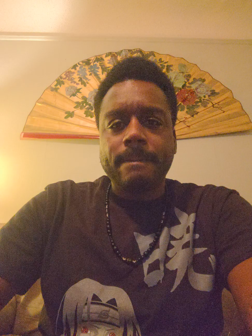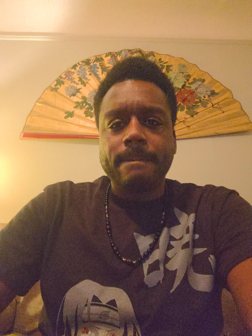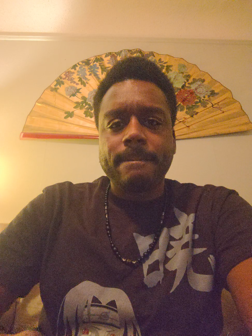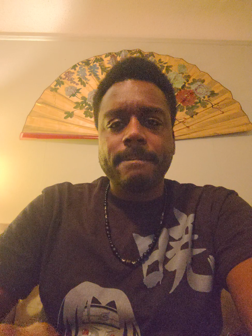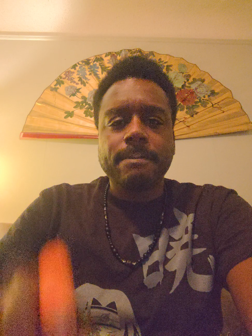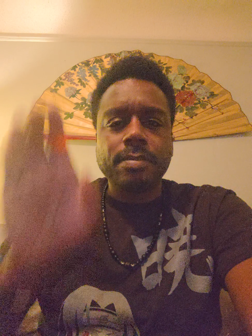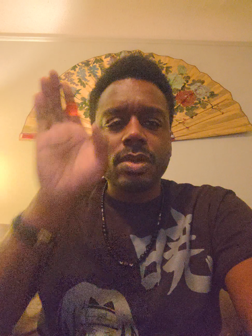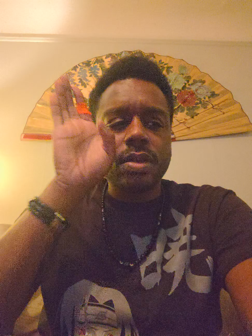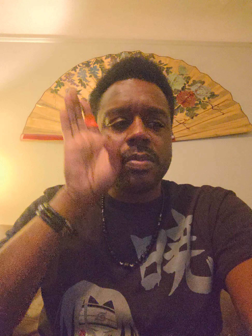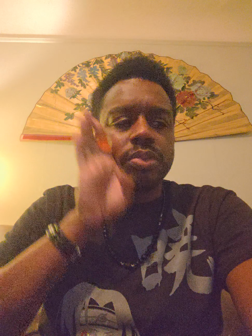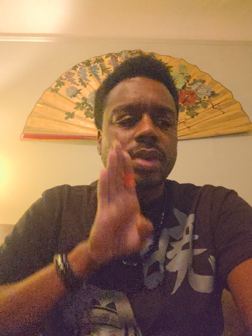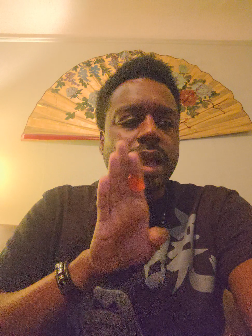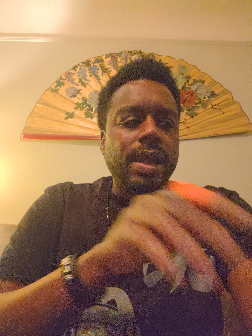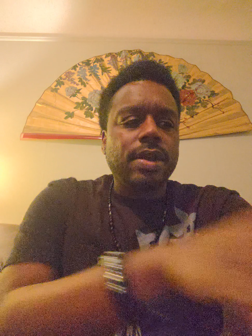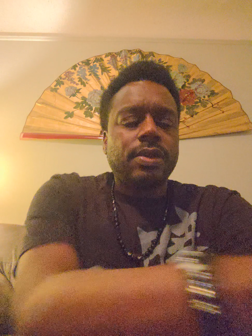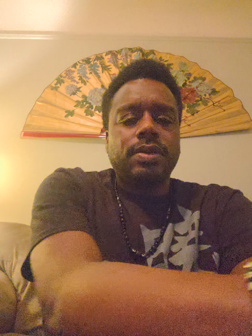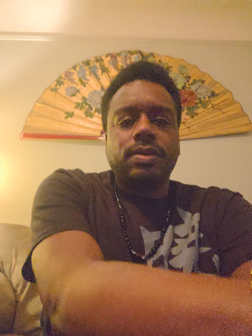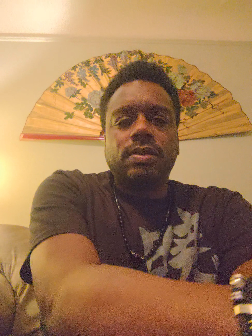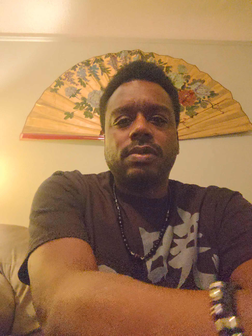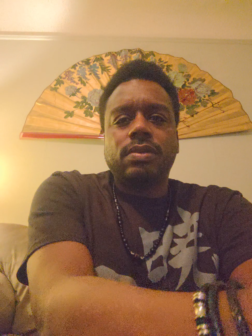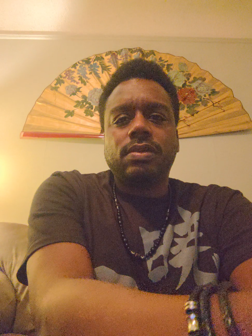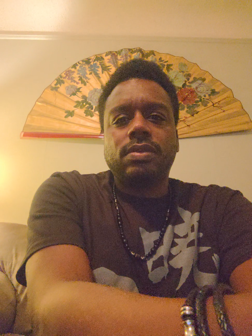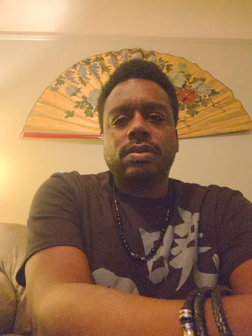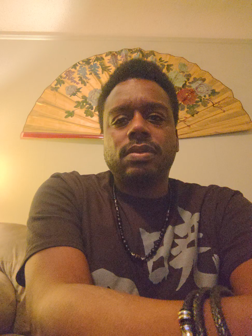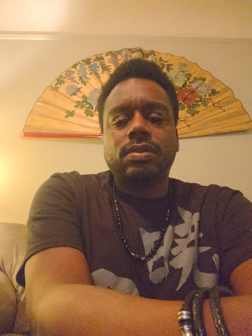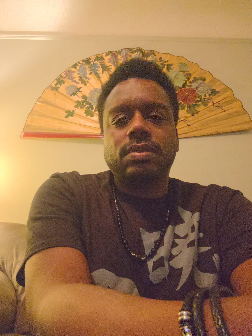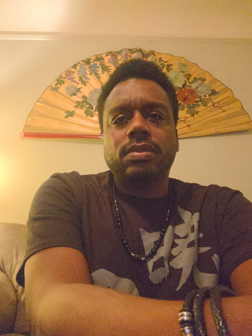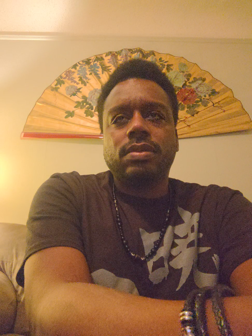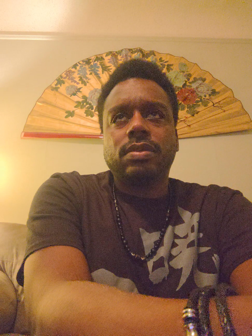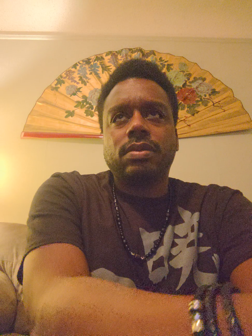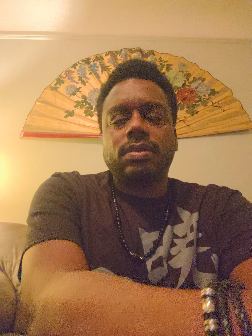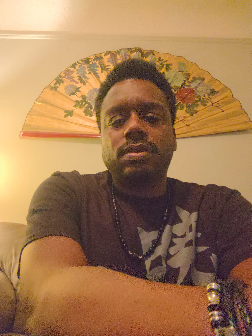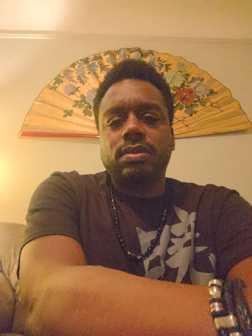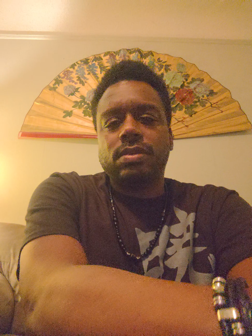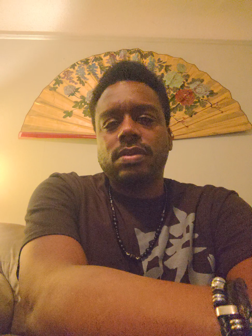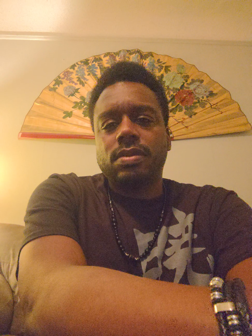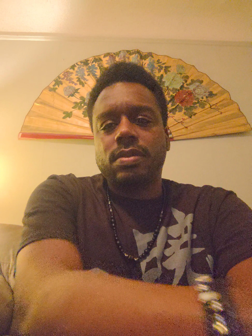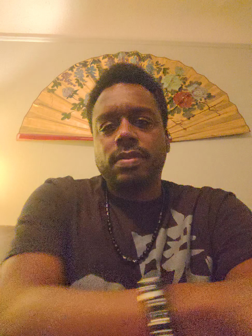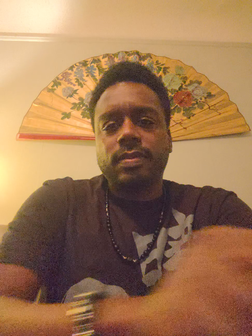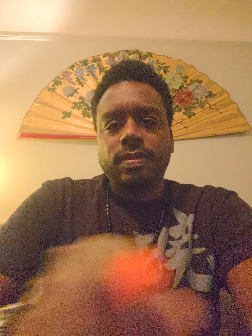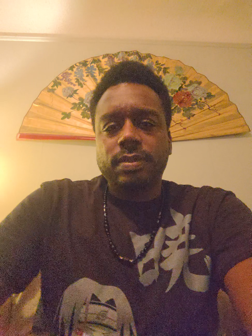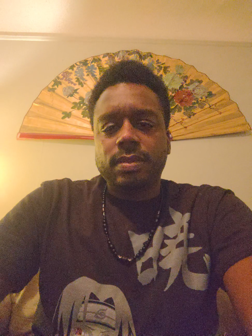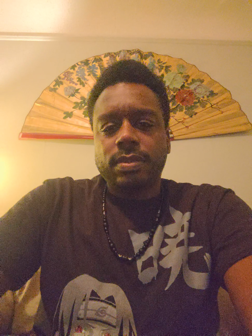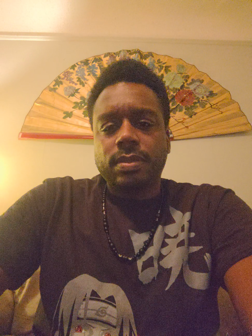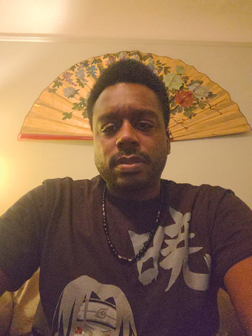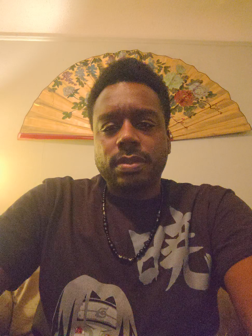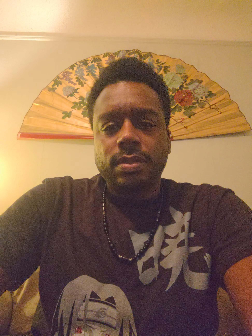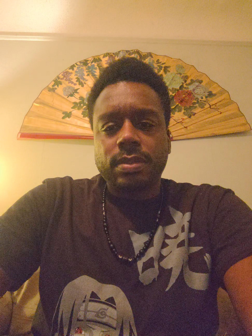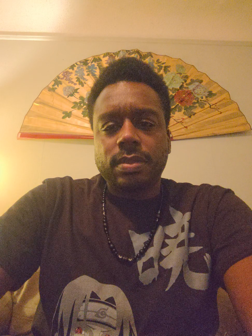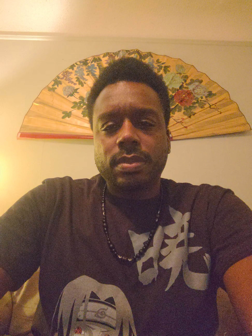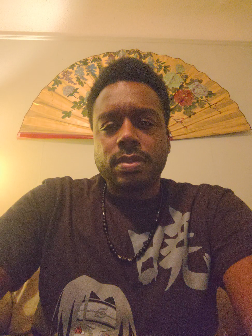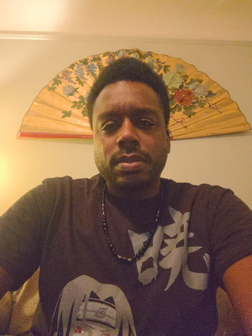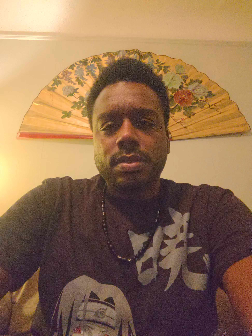brown